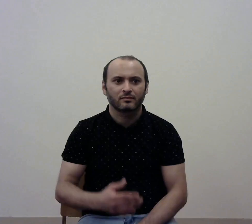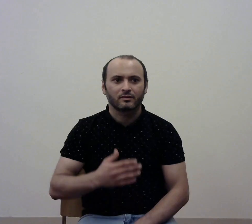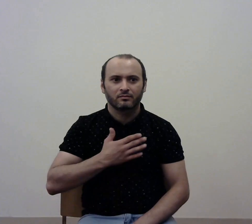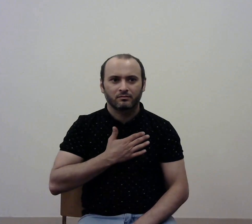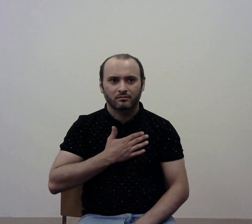mən